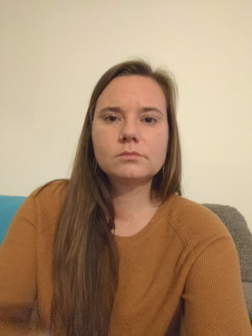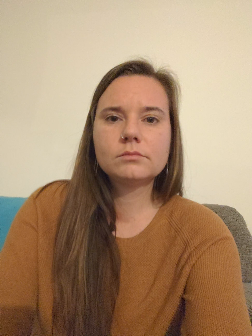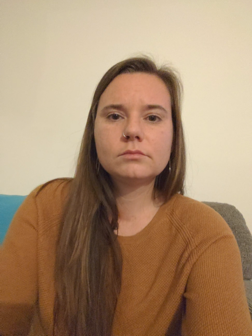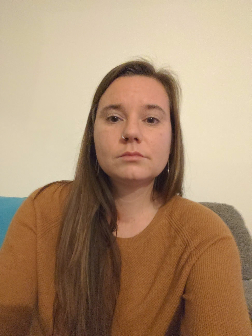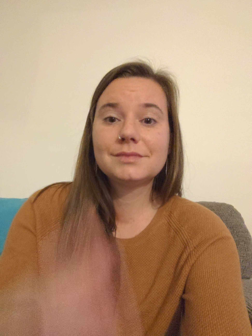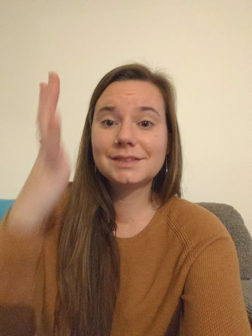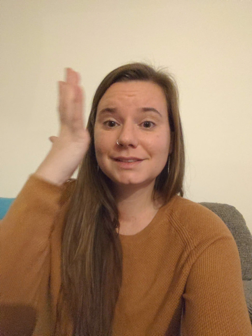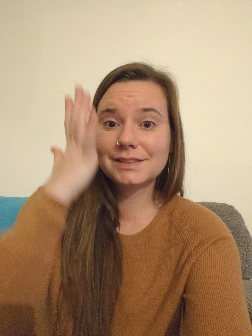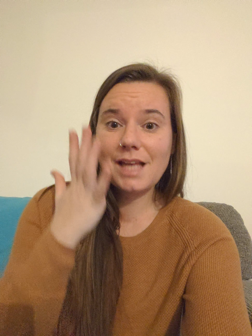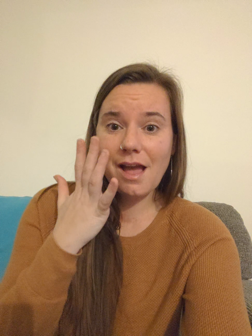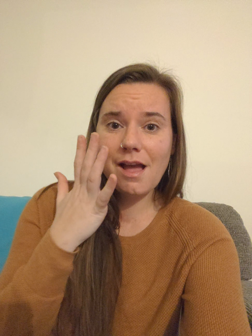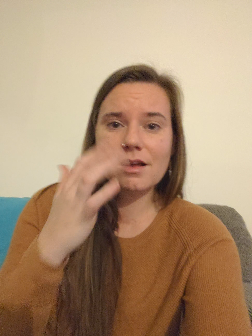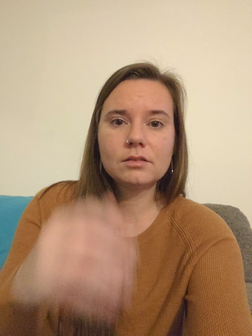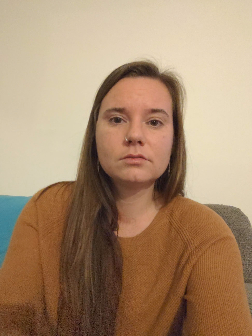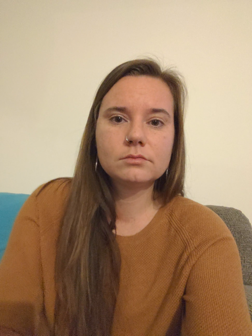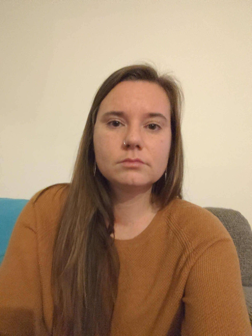sad